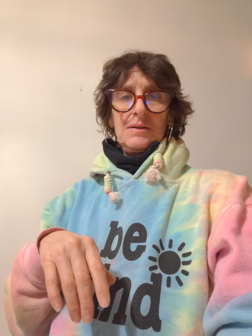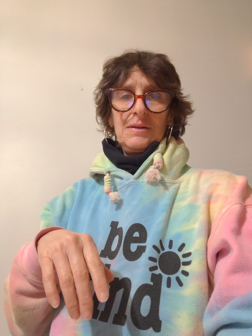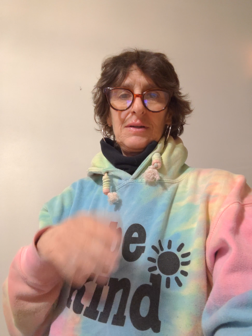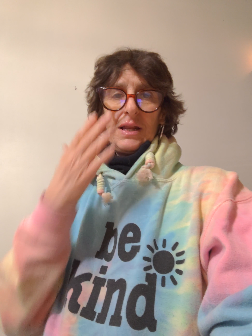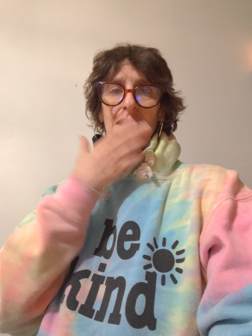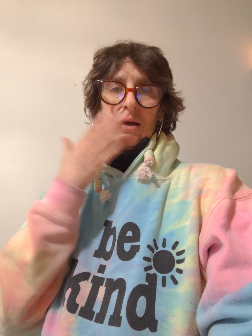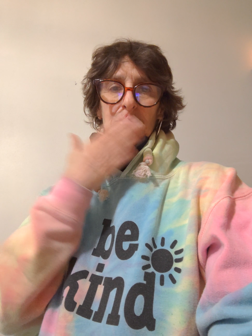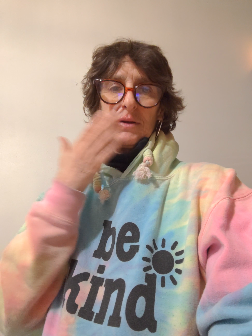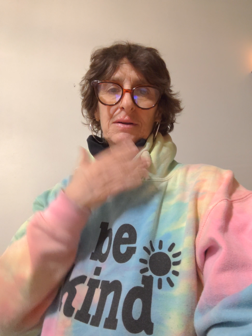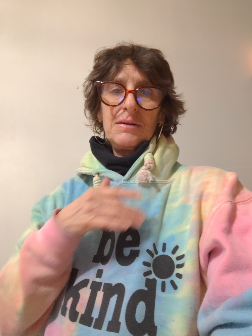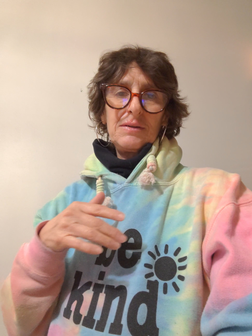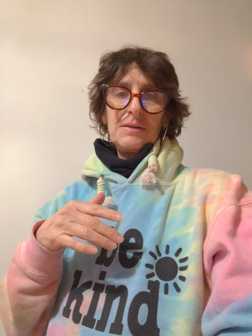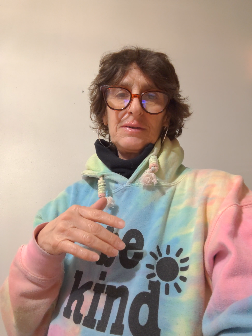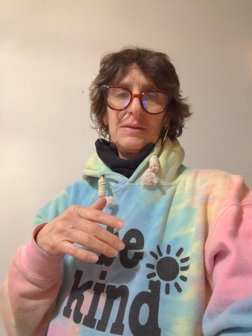napkin